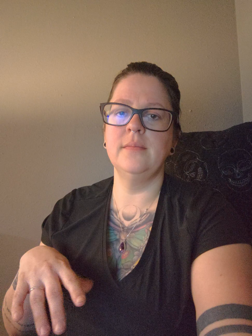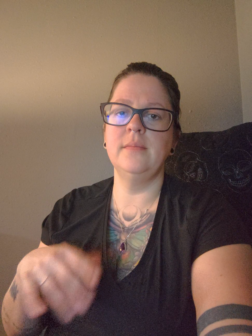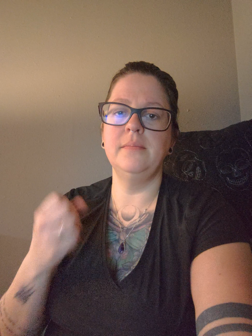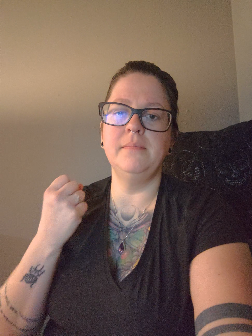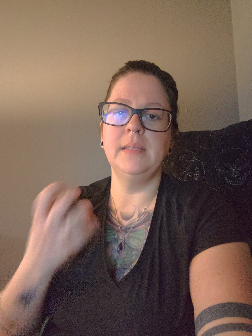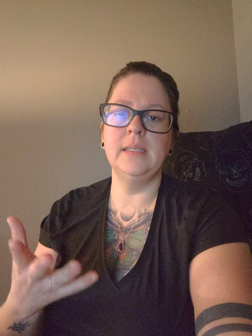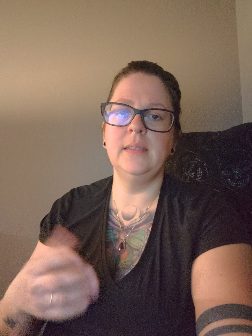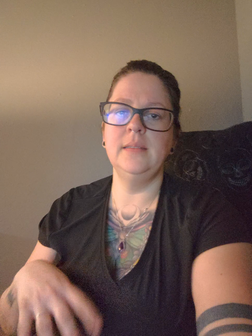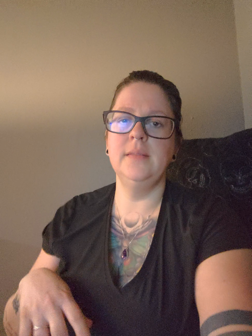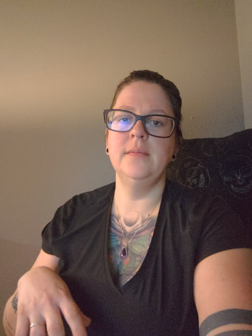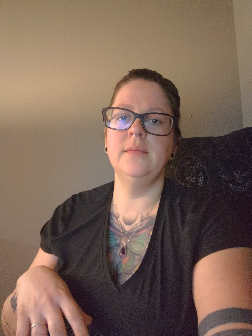many